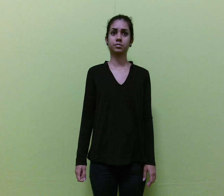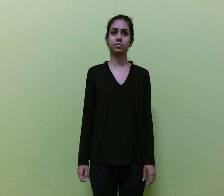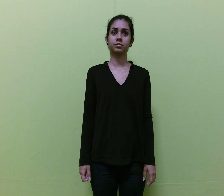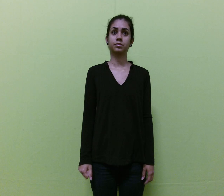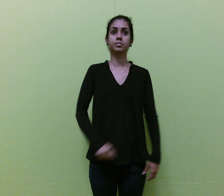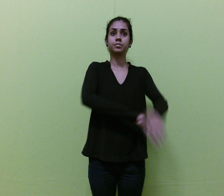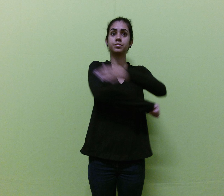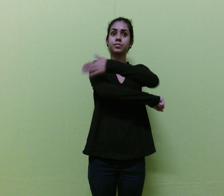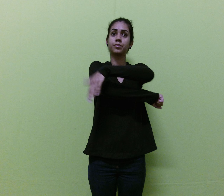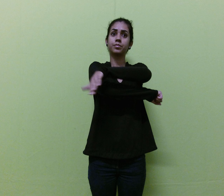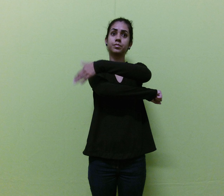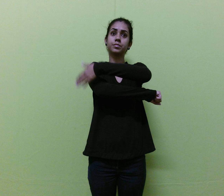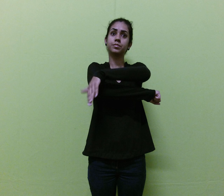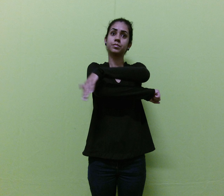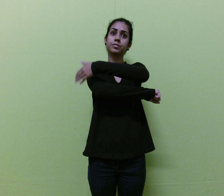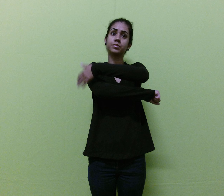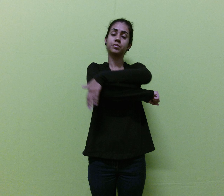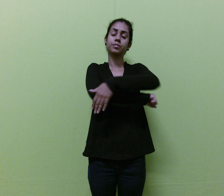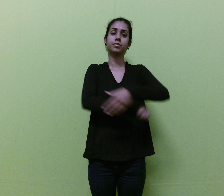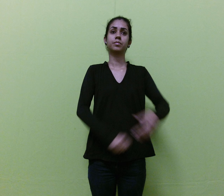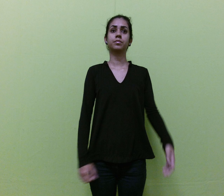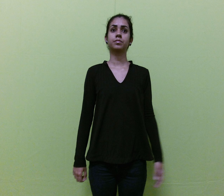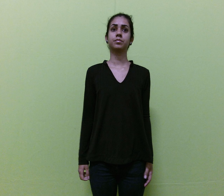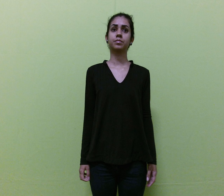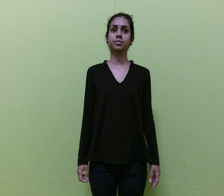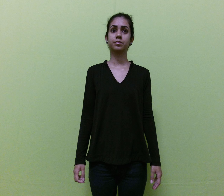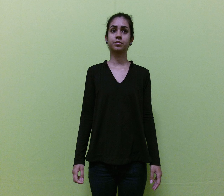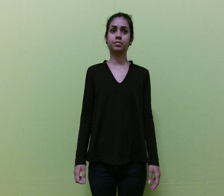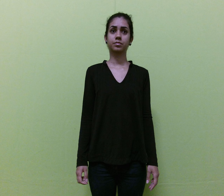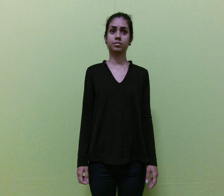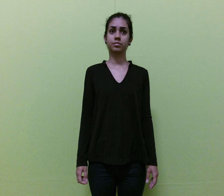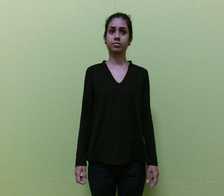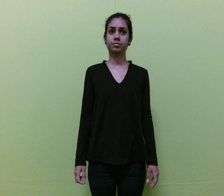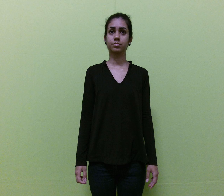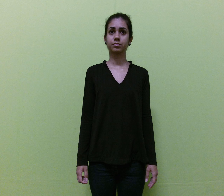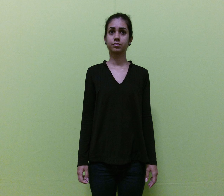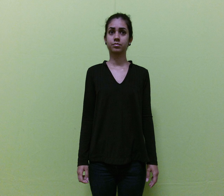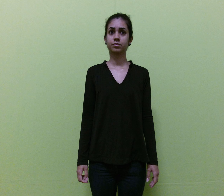esquina